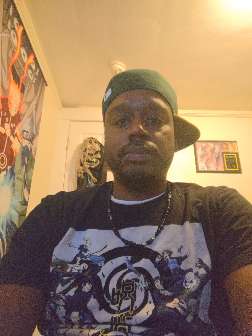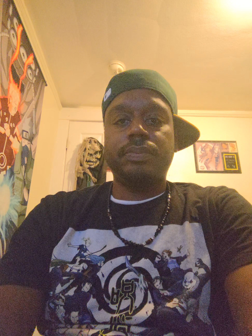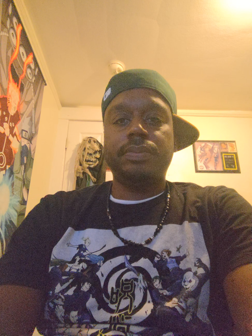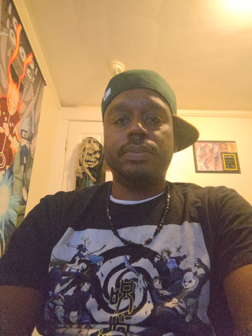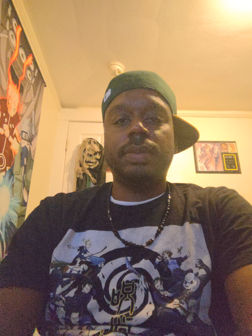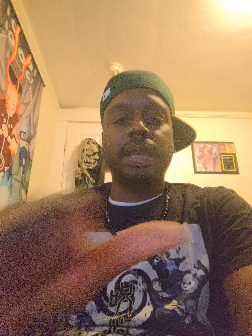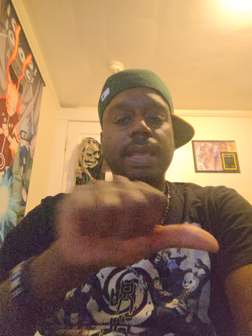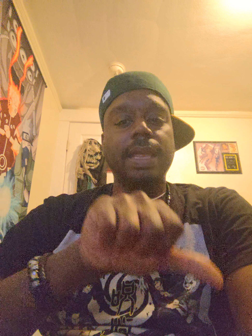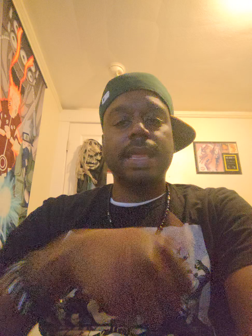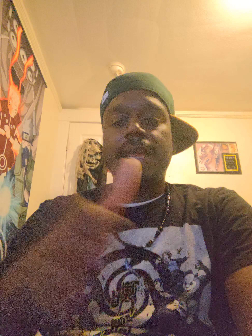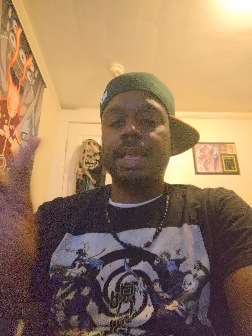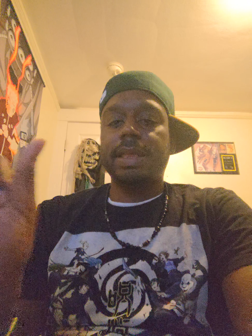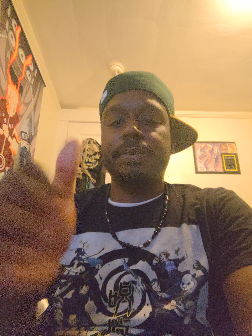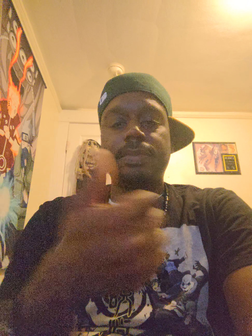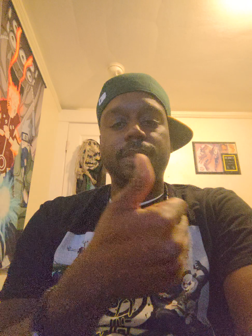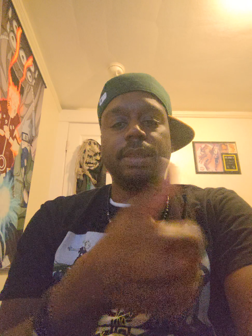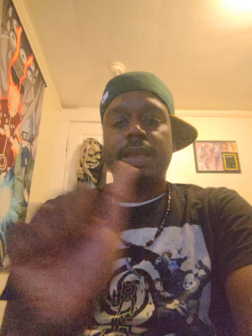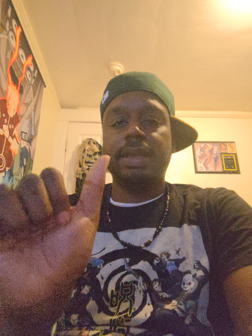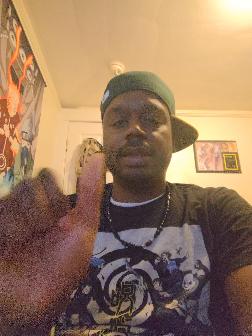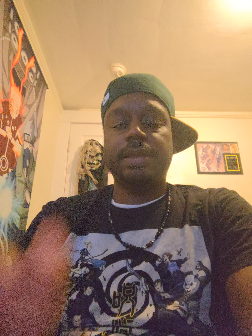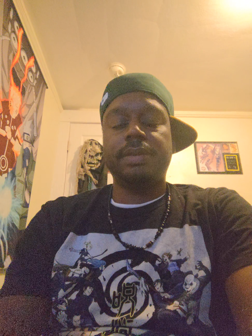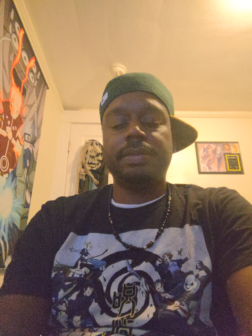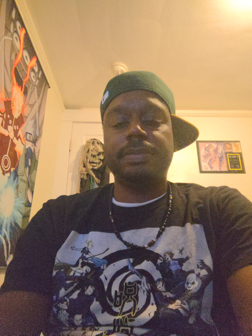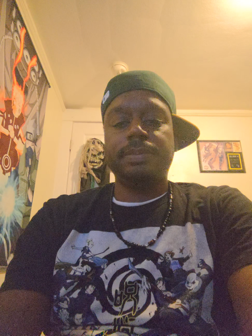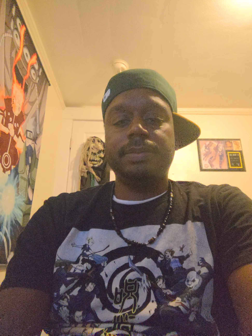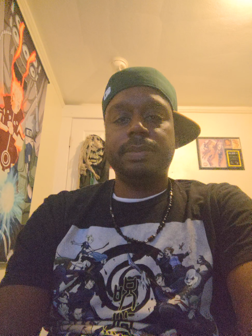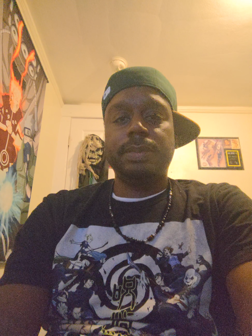any